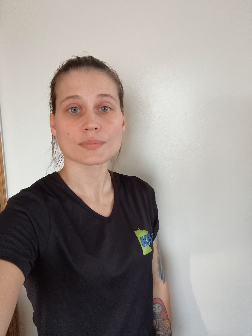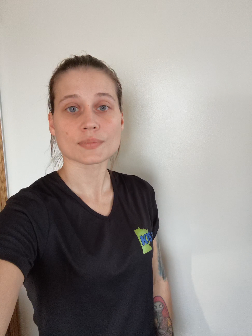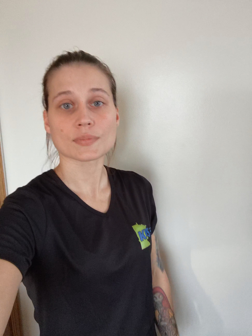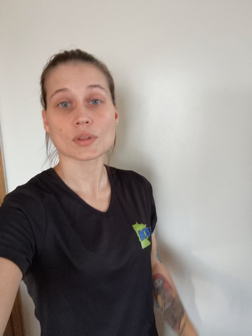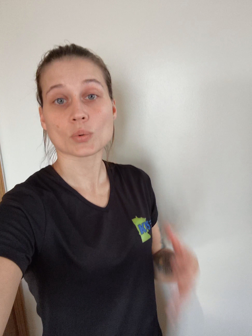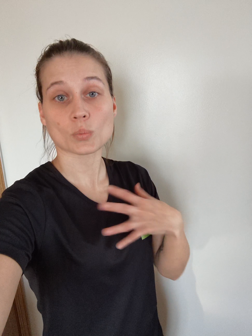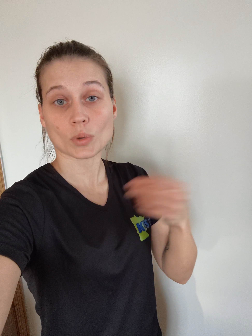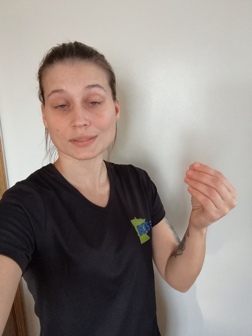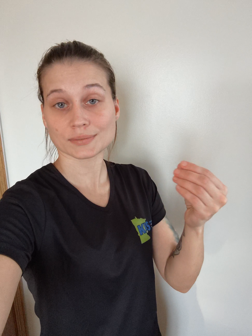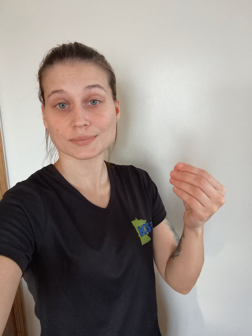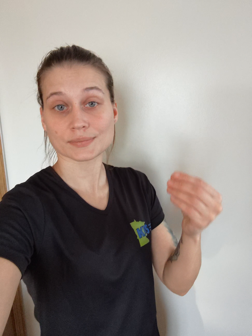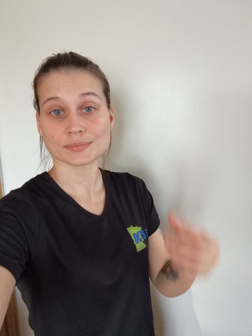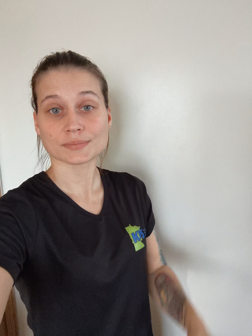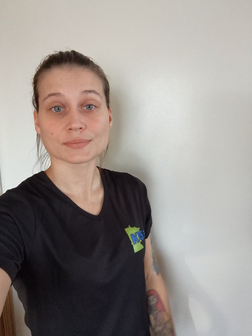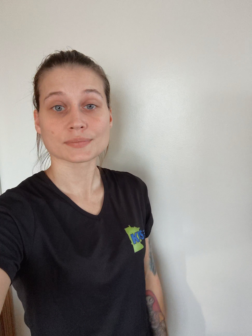white